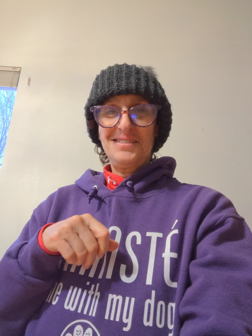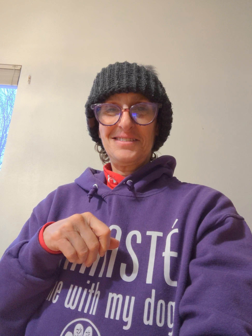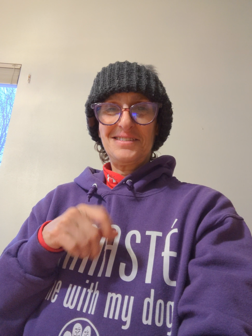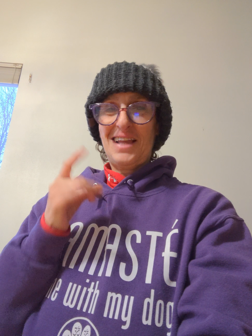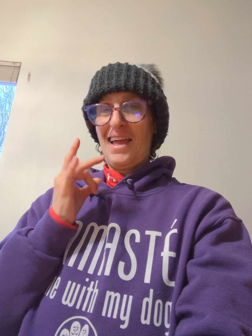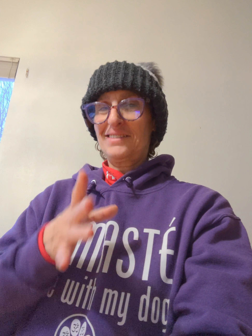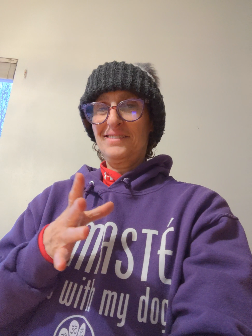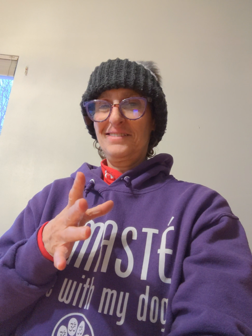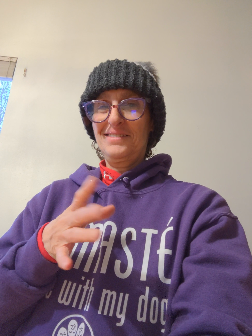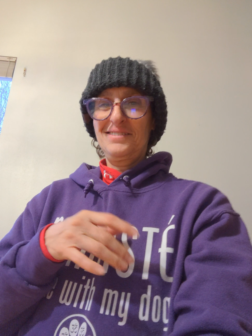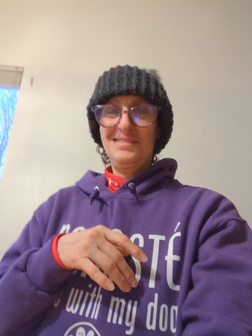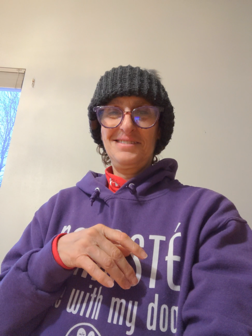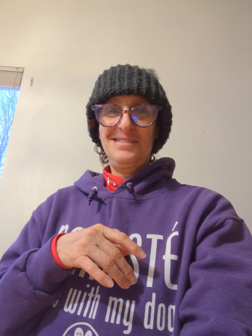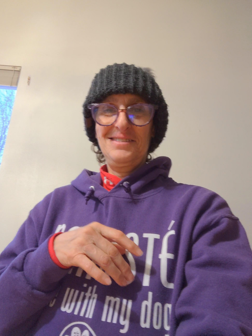hate